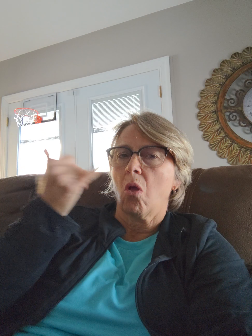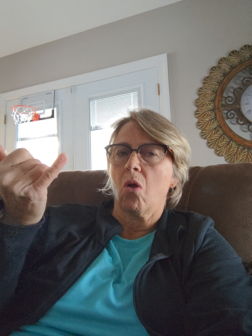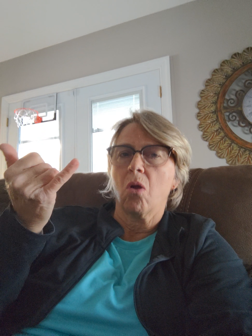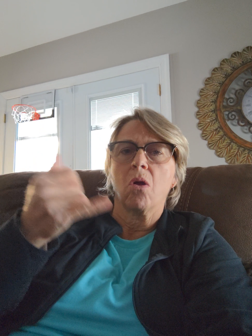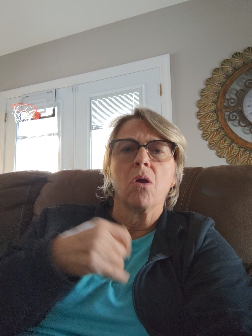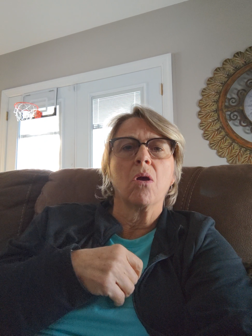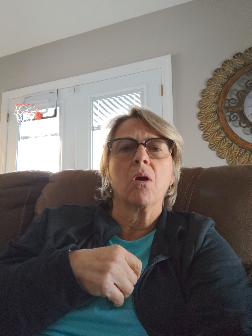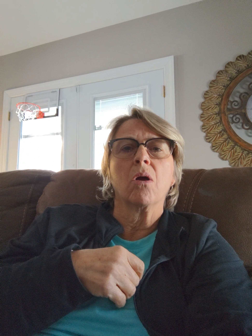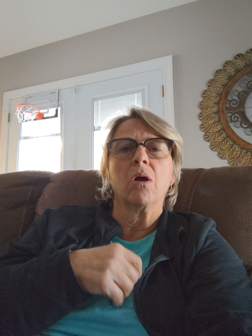call on the phone